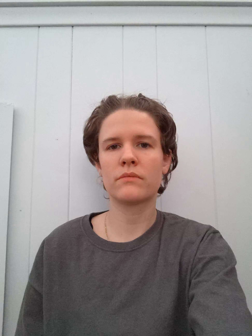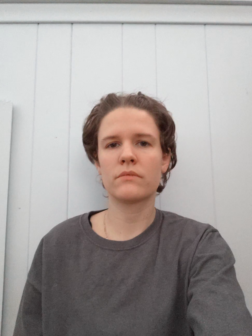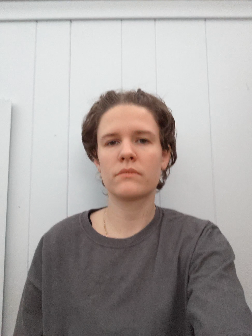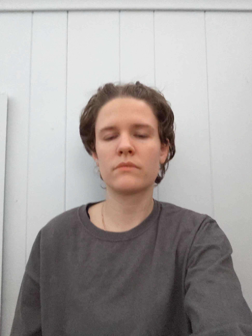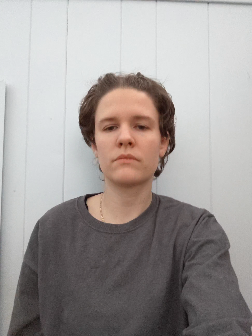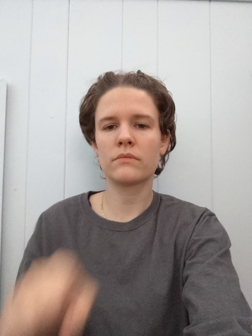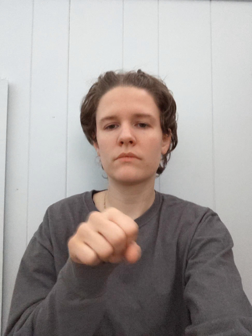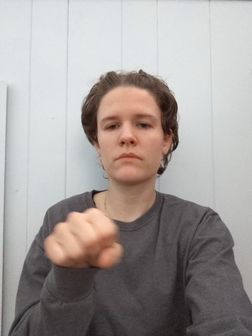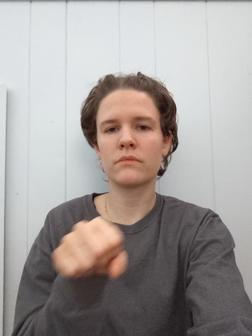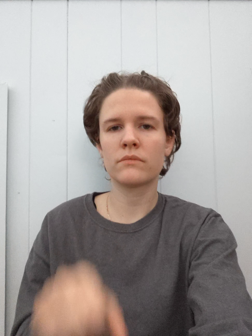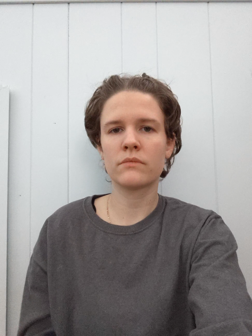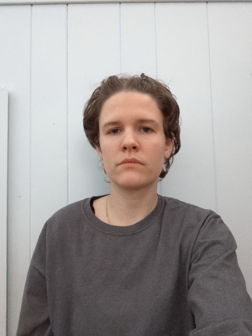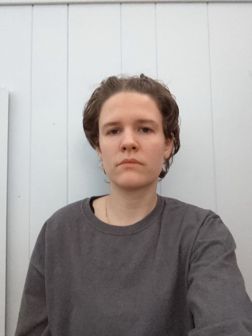shoe